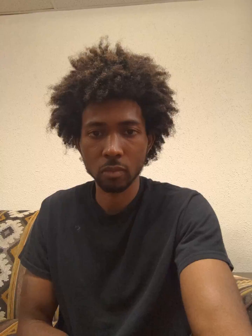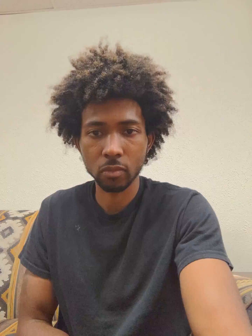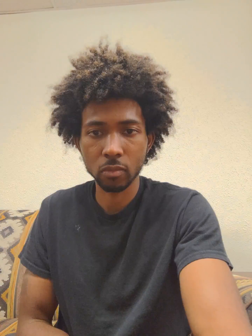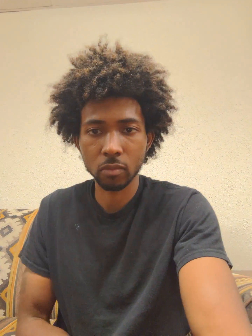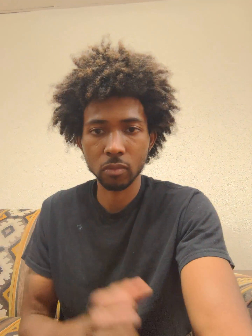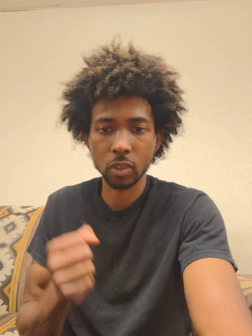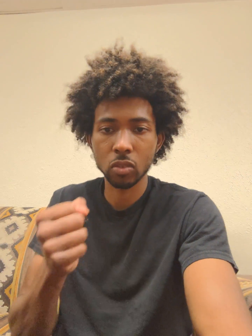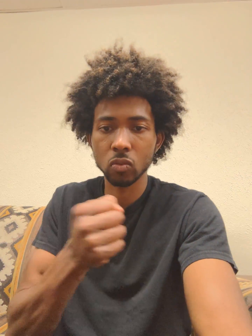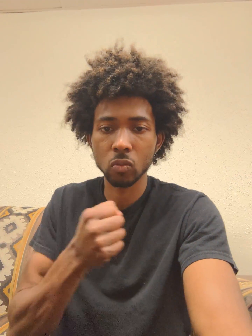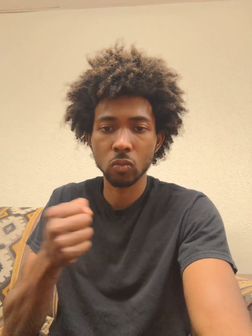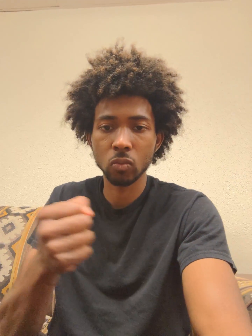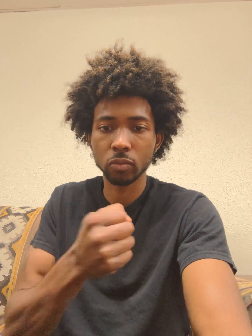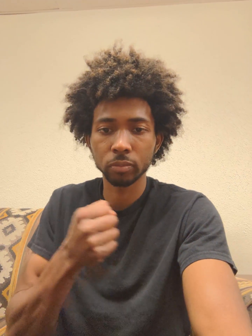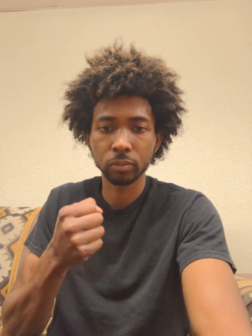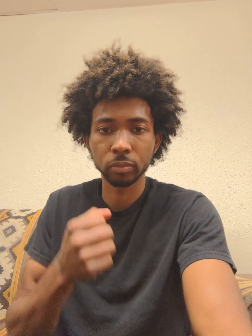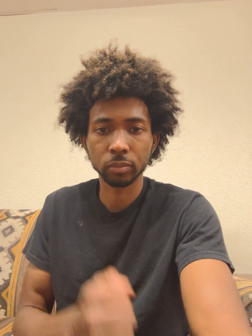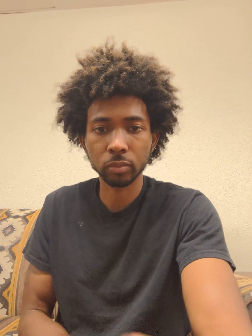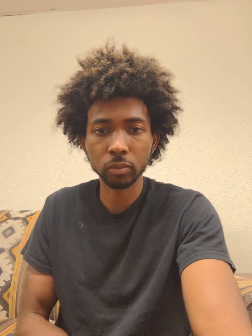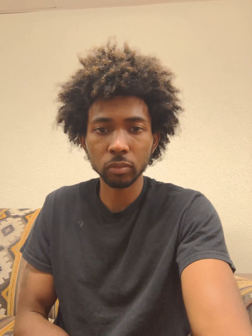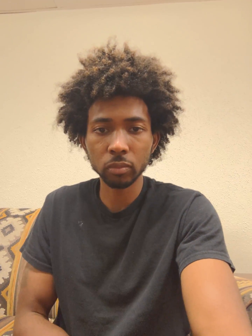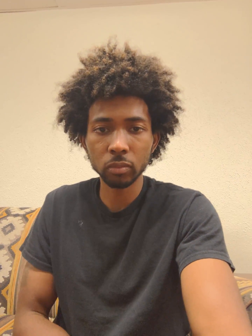coffee